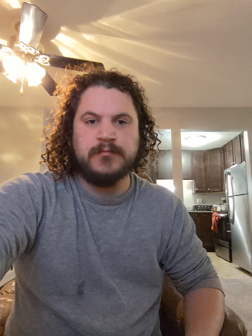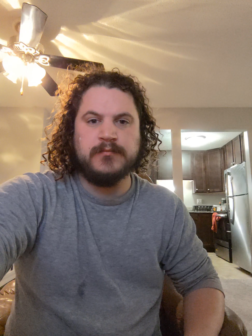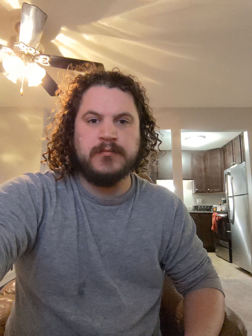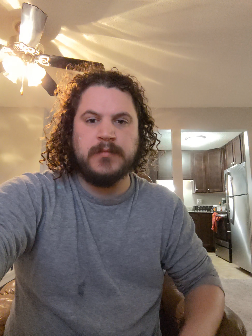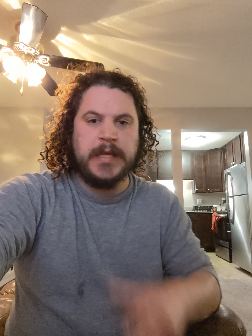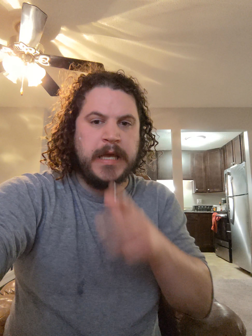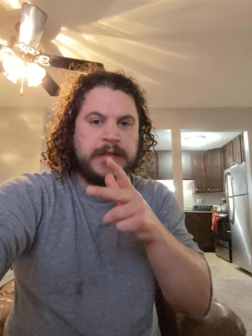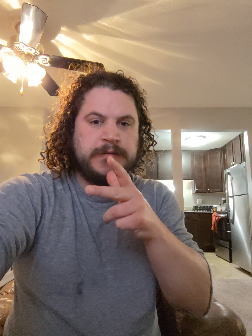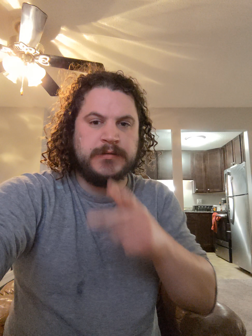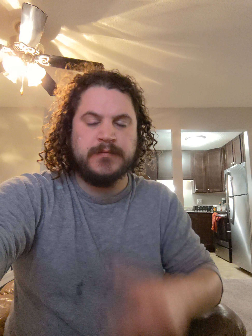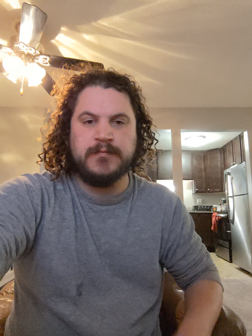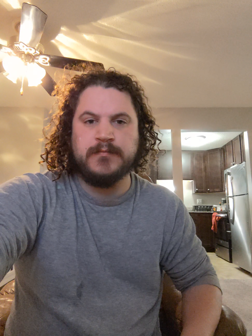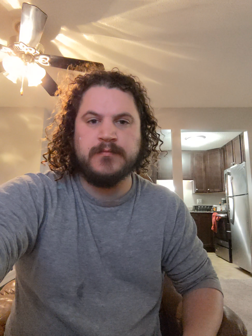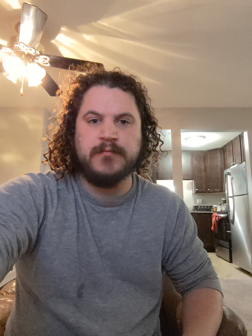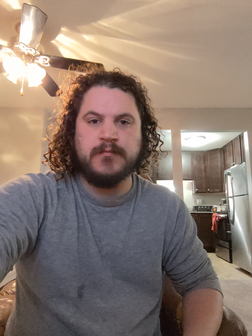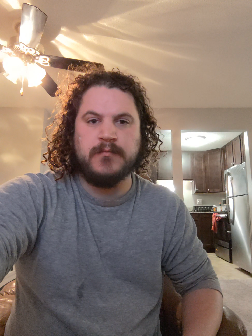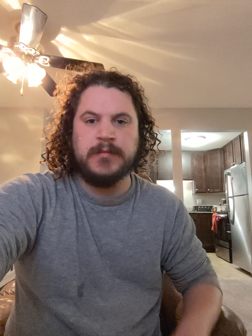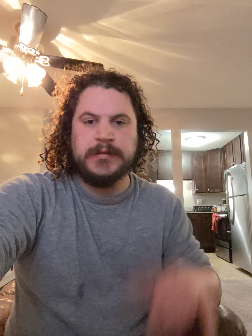hen